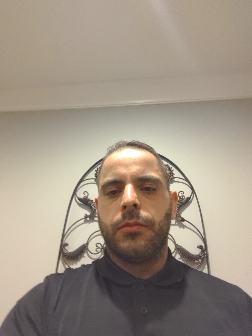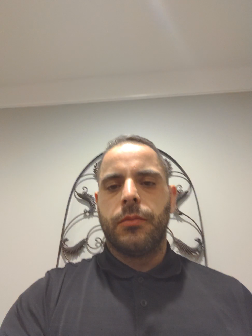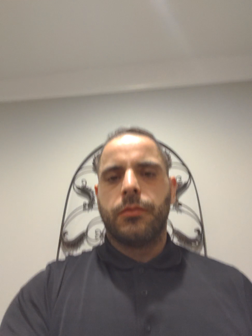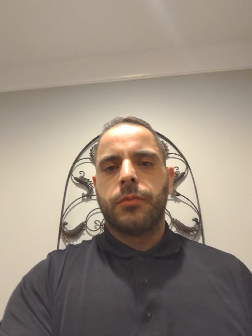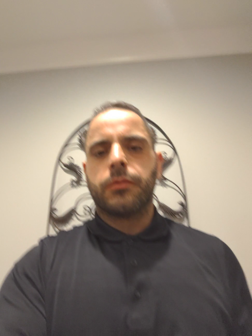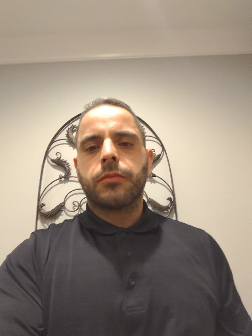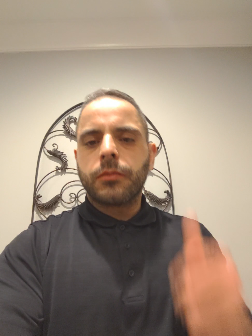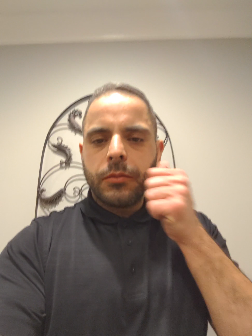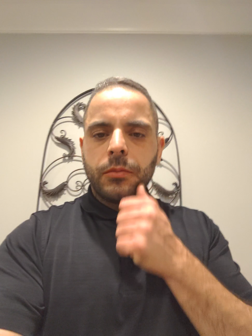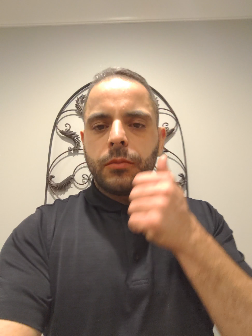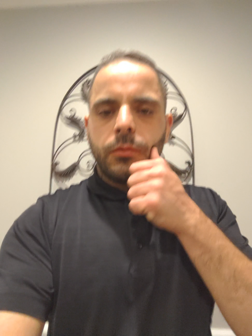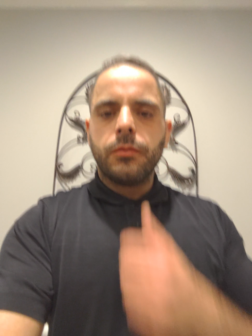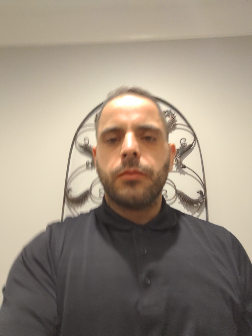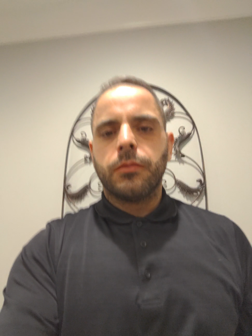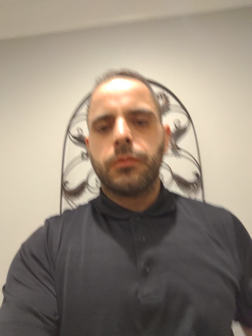girl